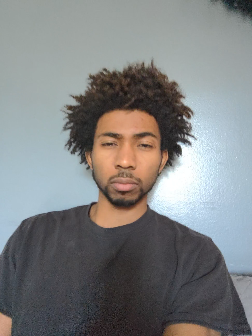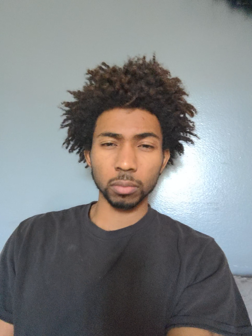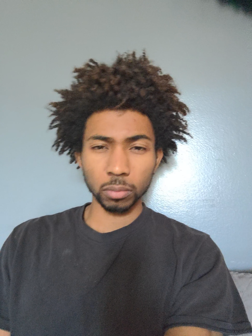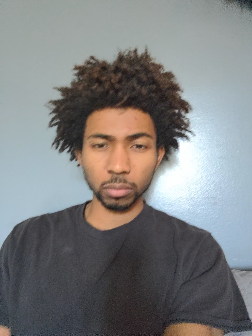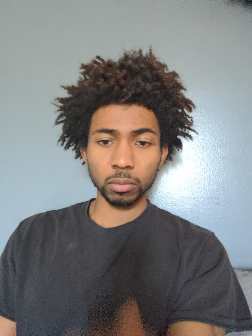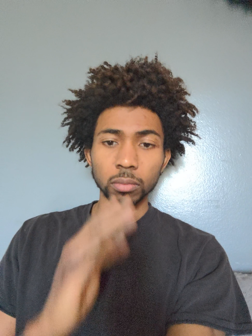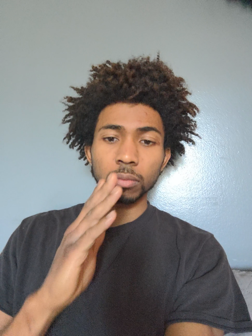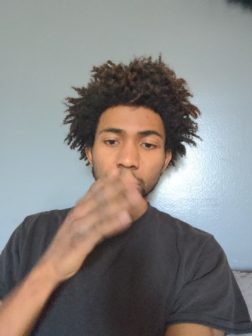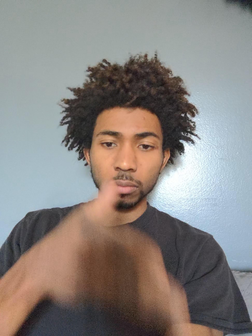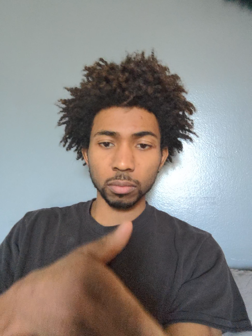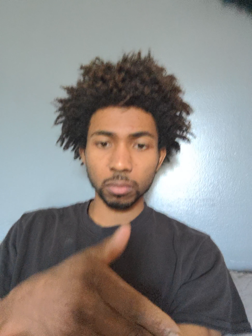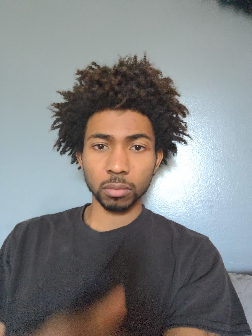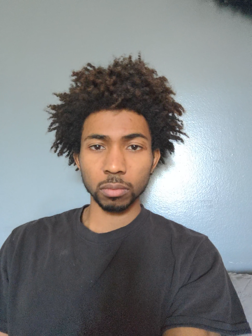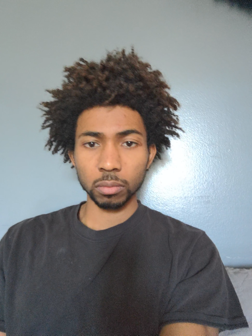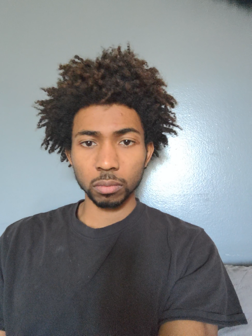after